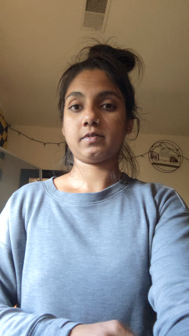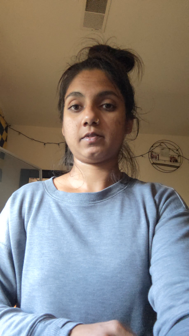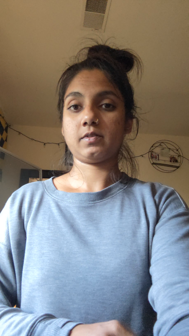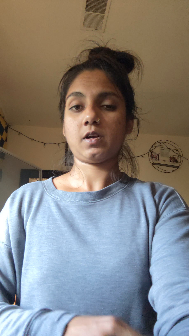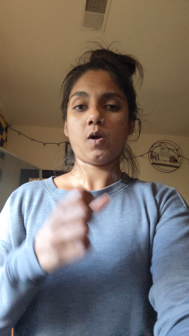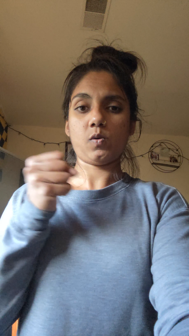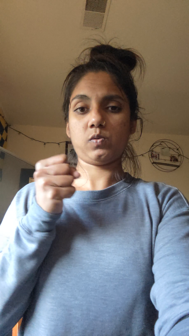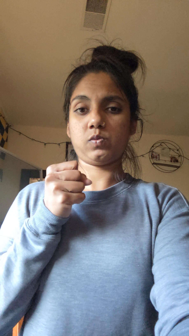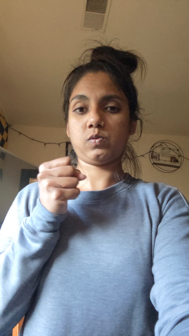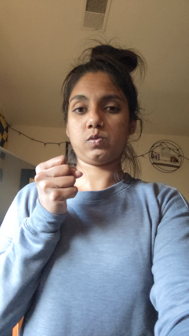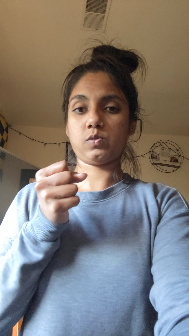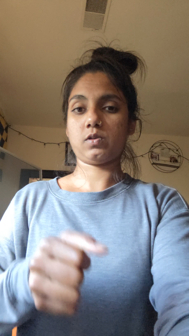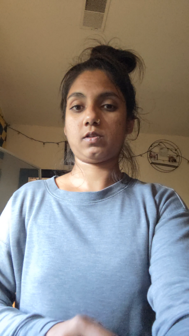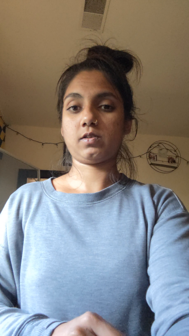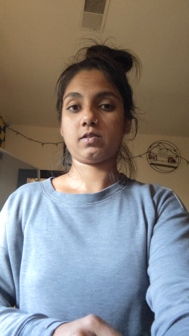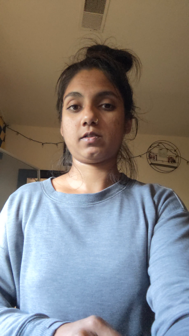cold